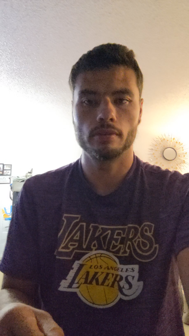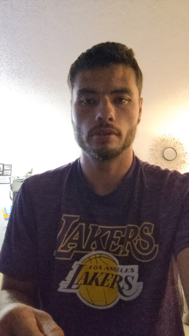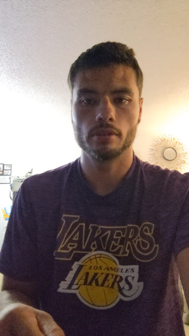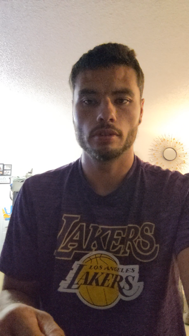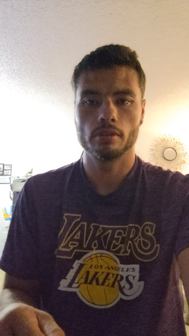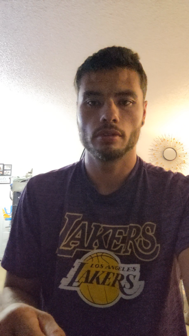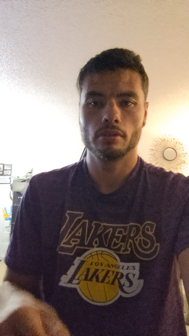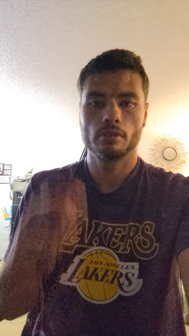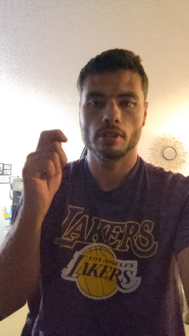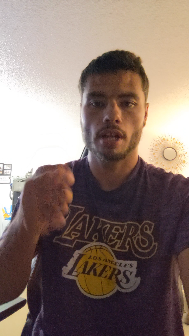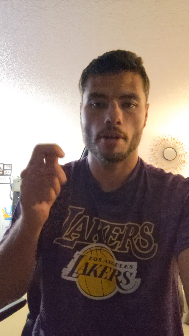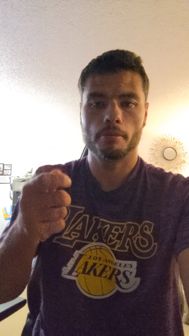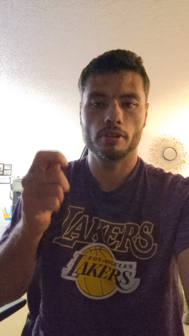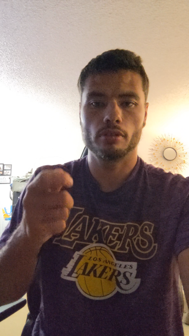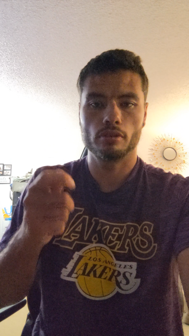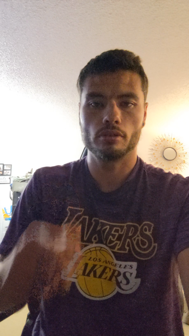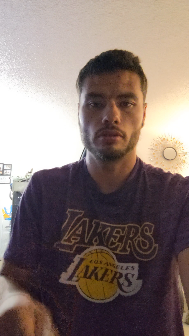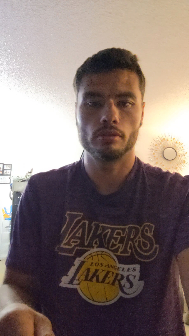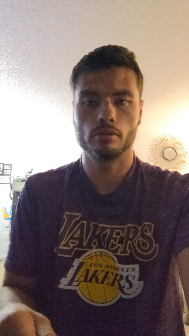hammer